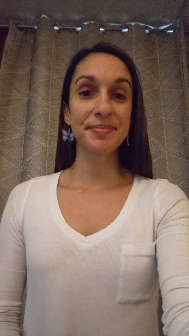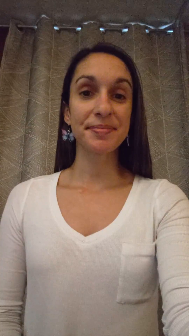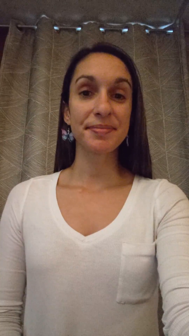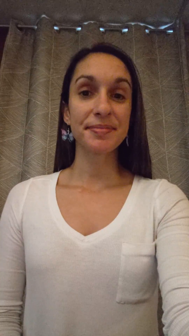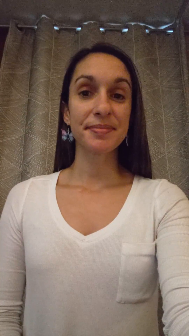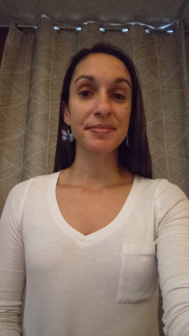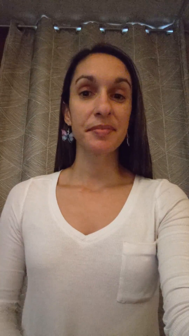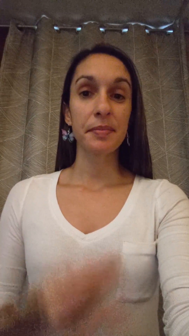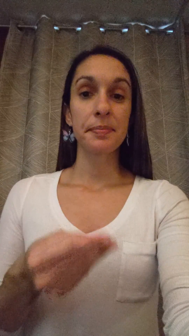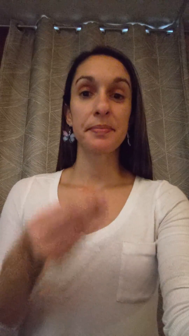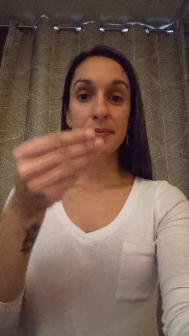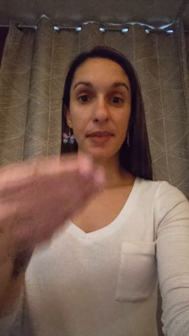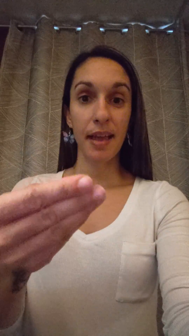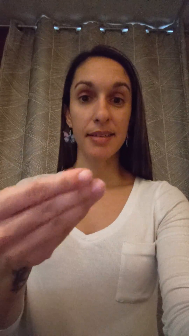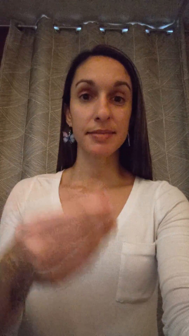buy